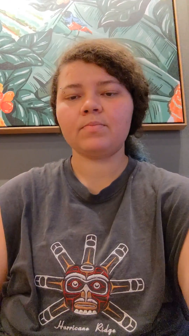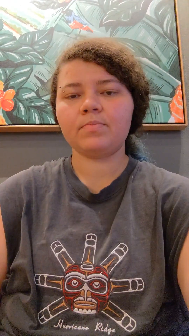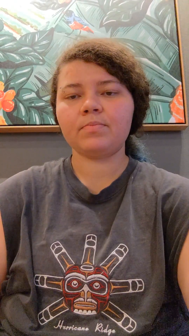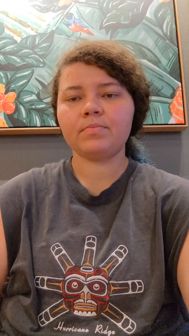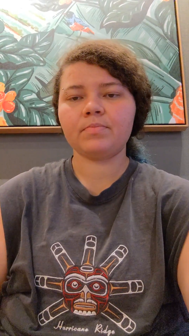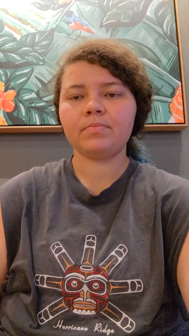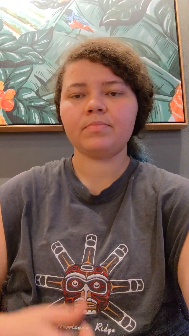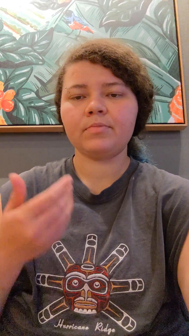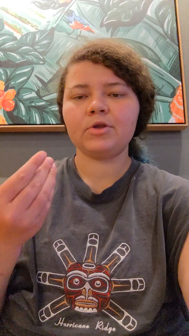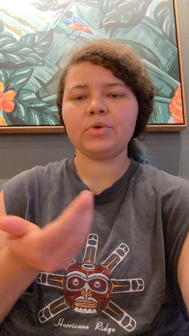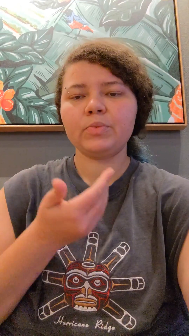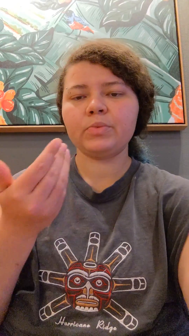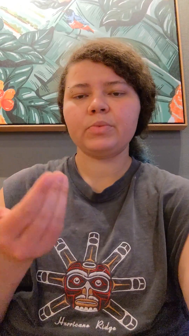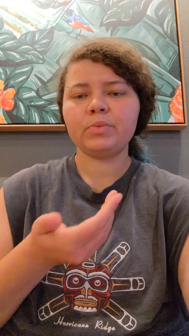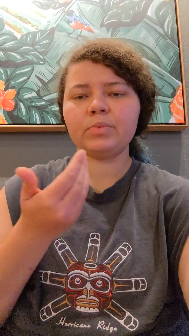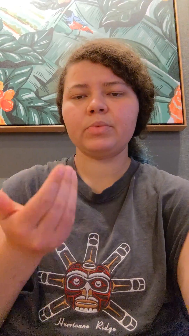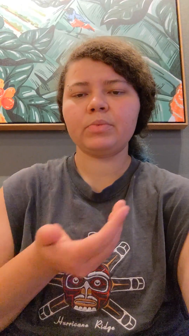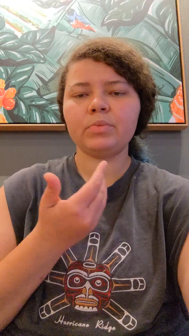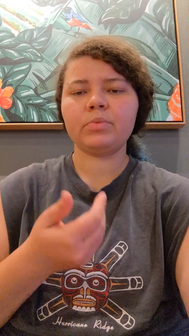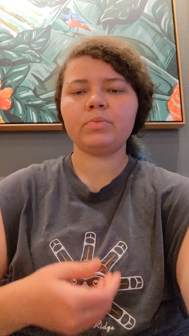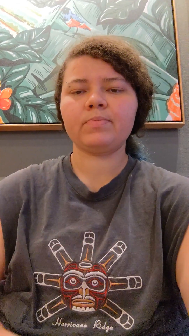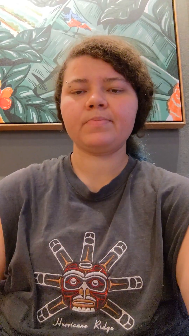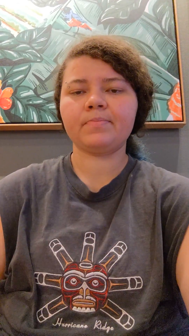new